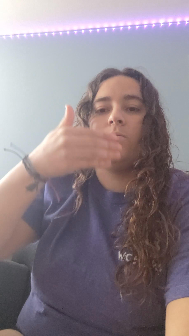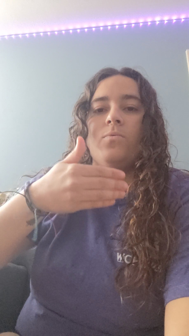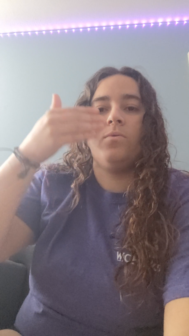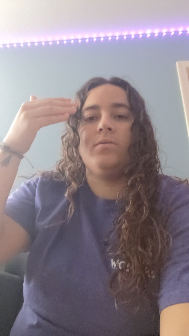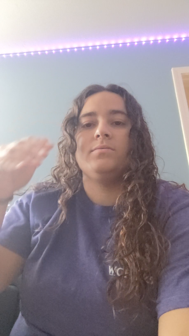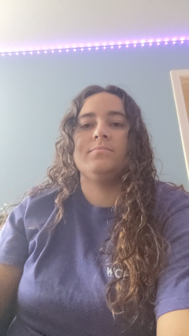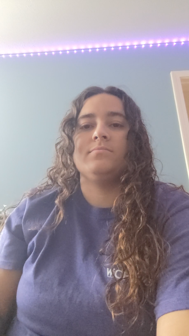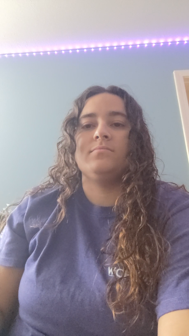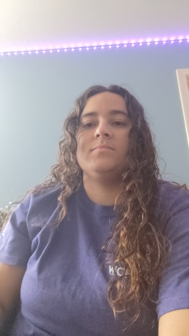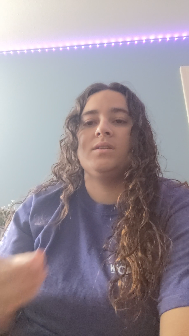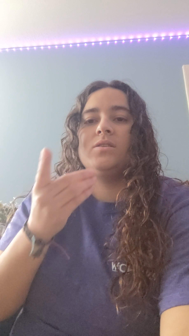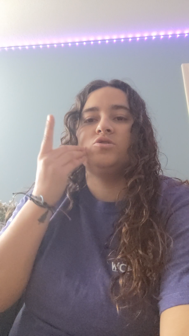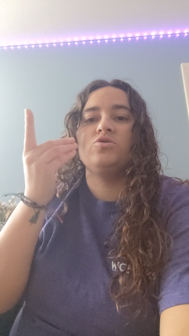dinner